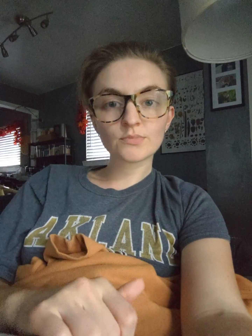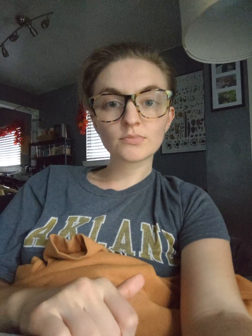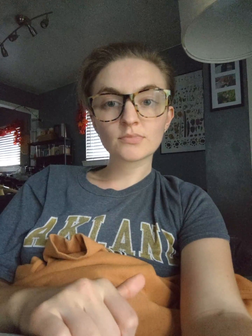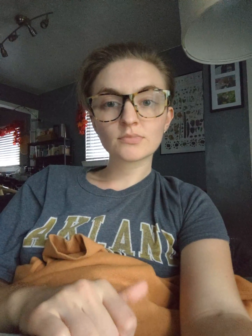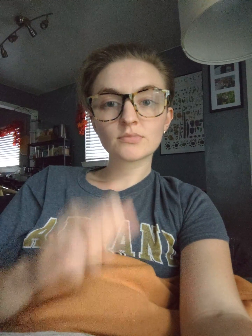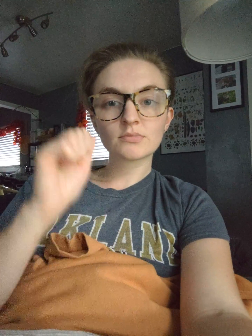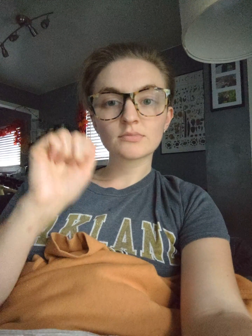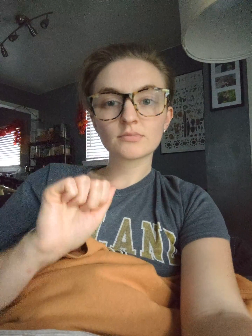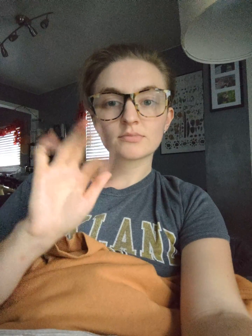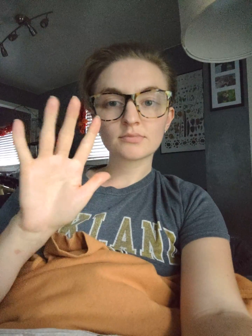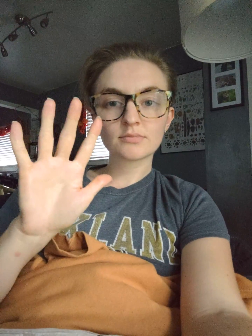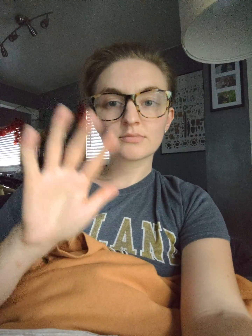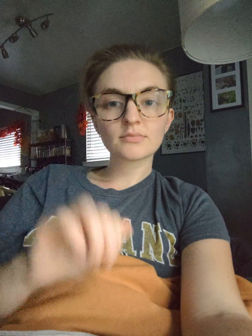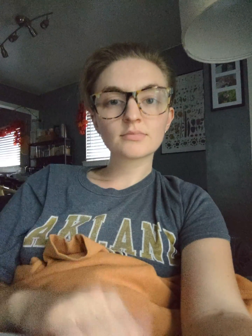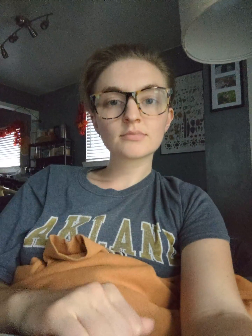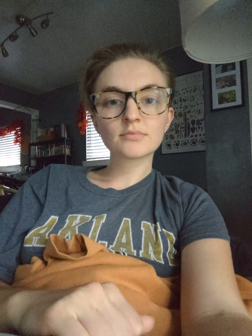gloves